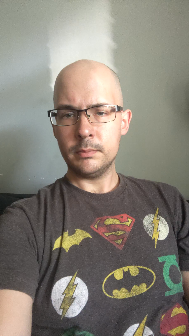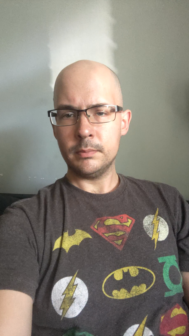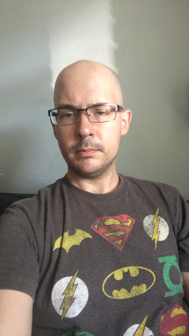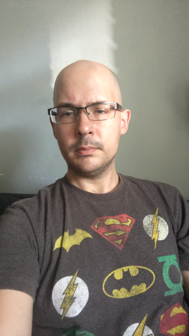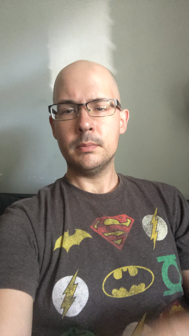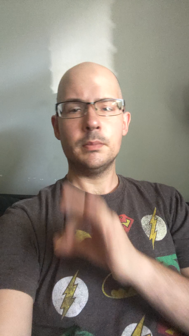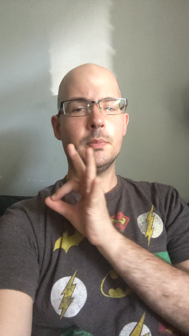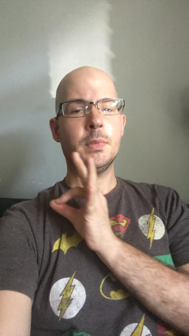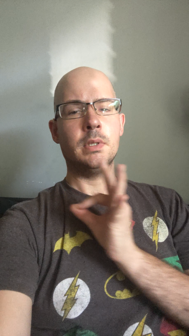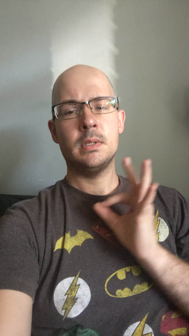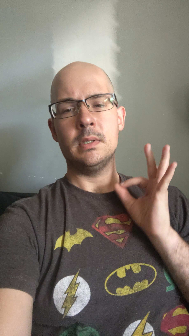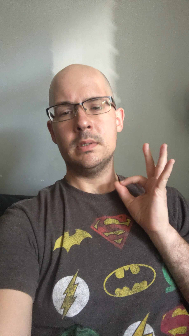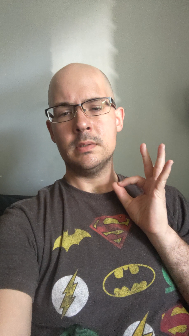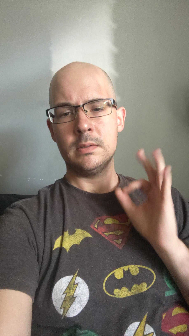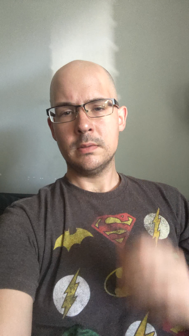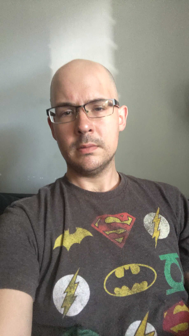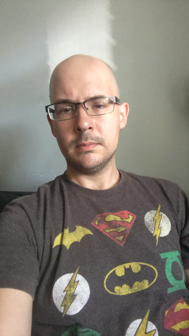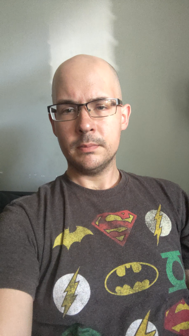beads